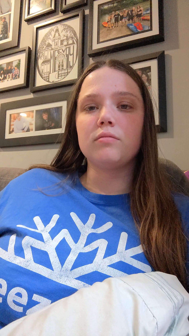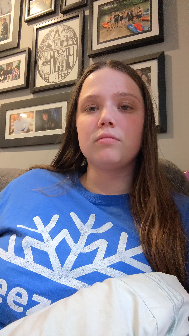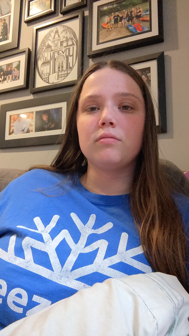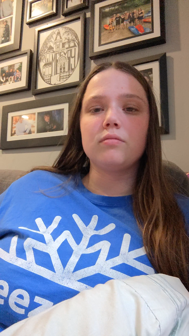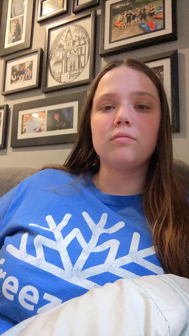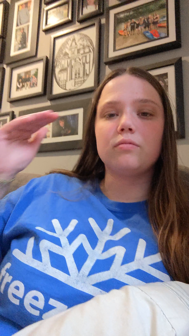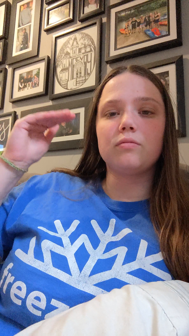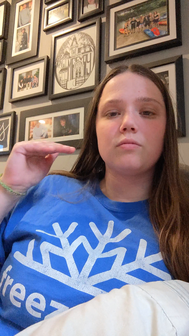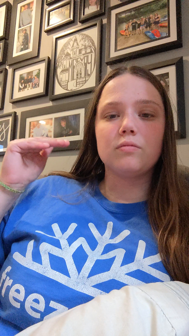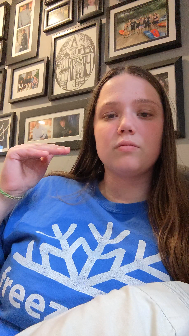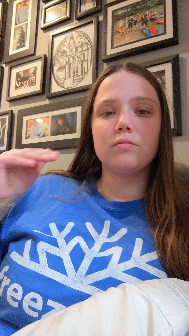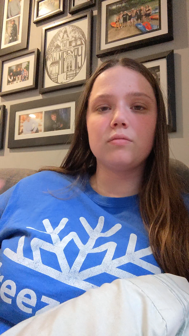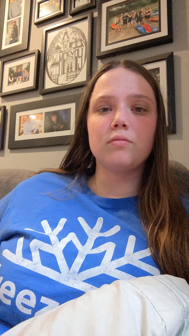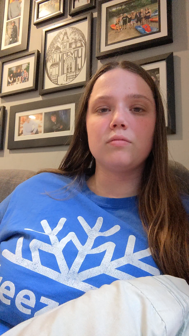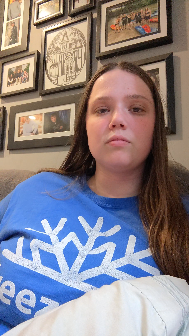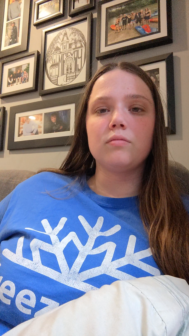short